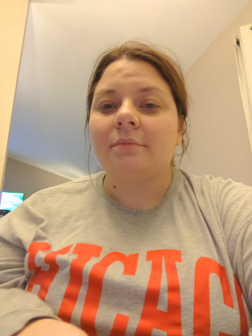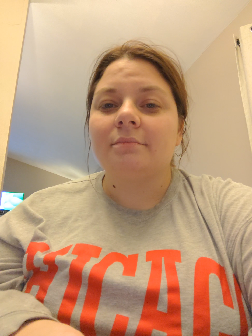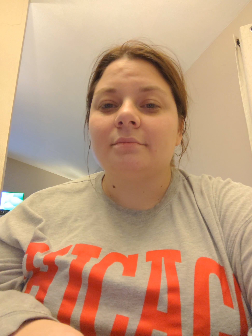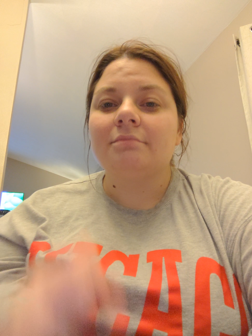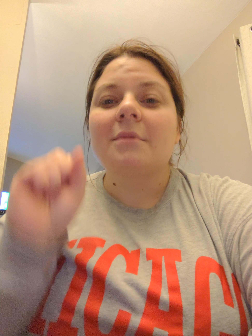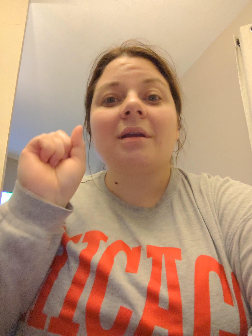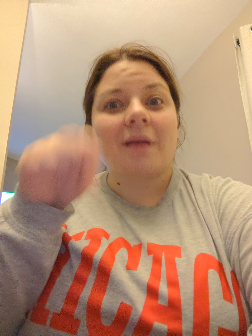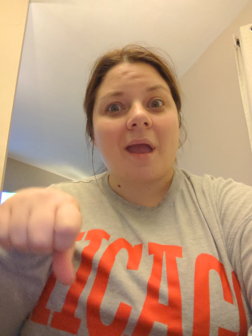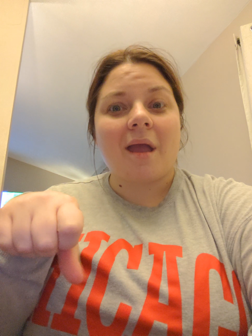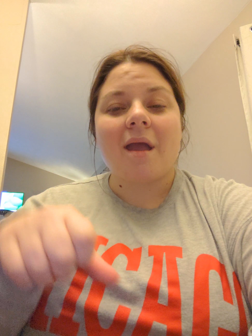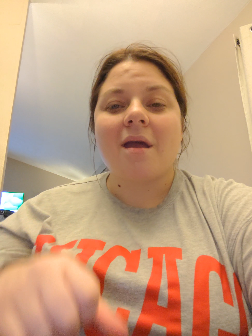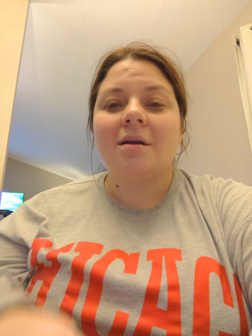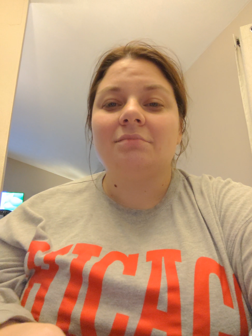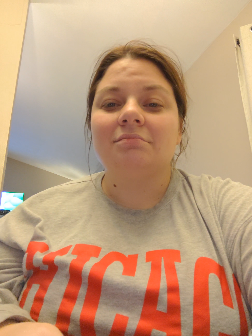can